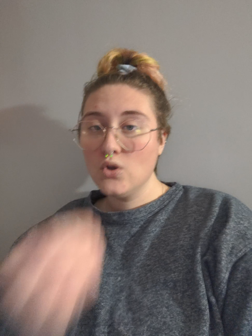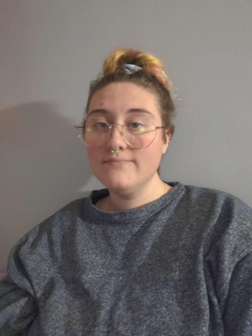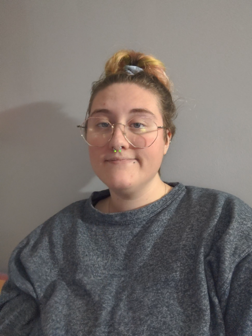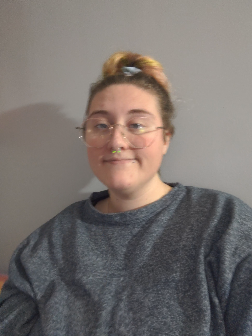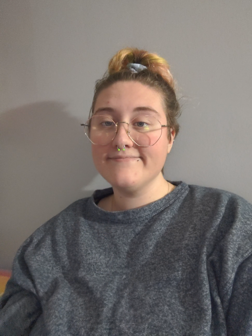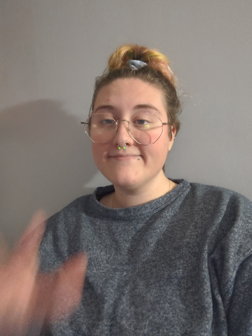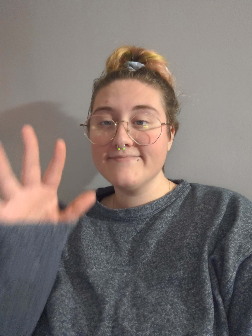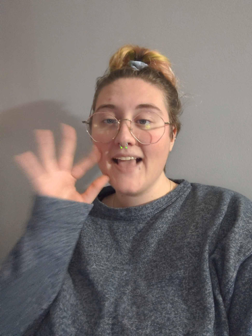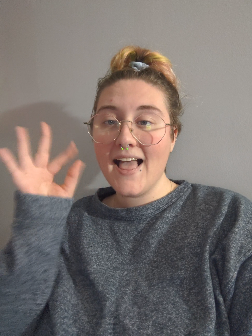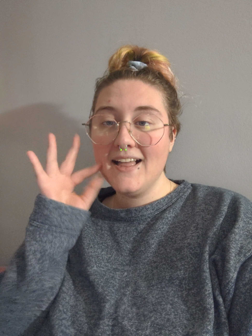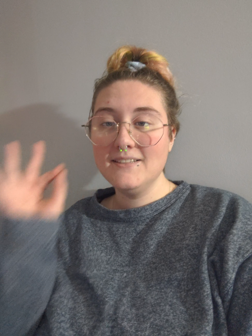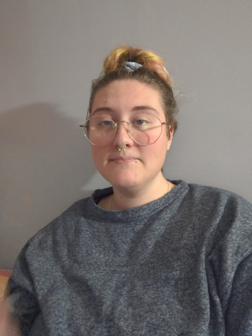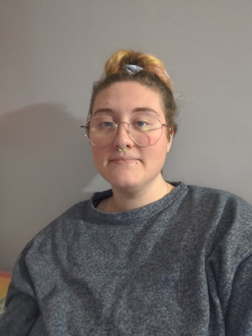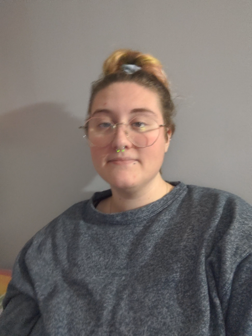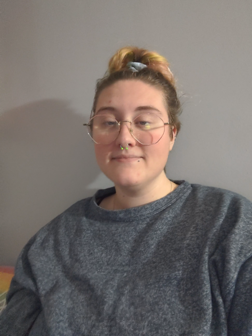cat